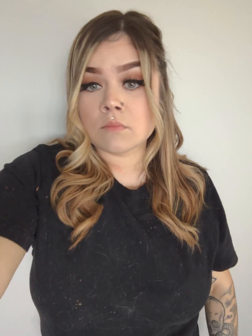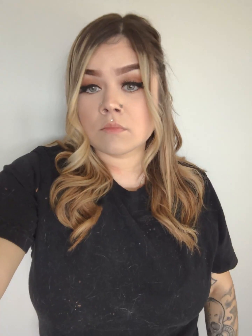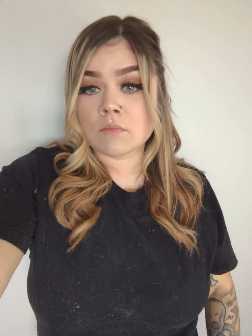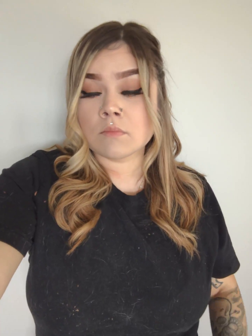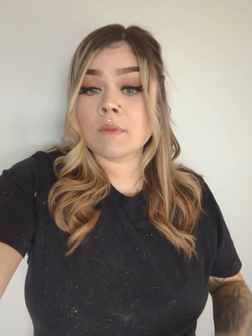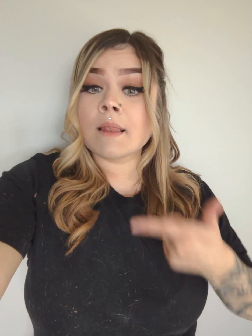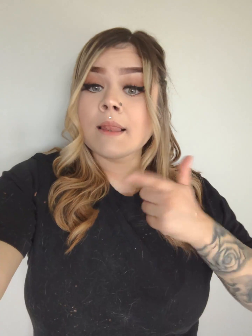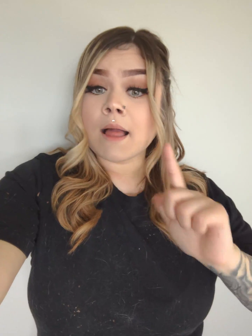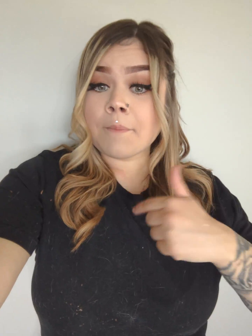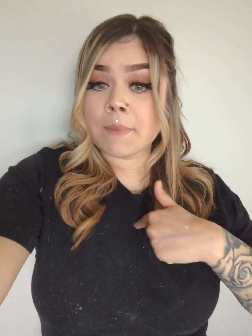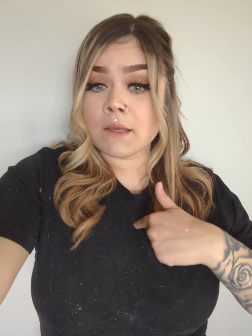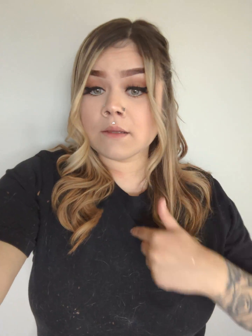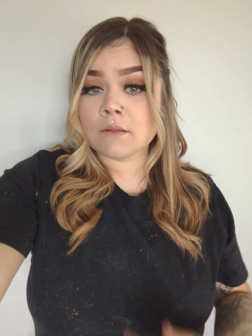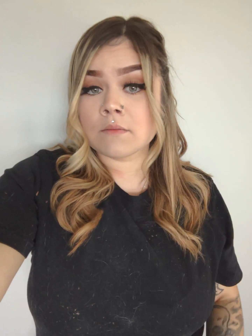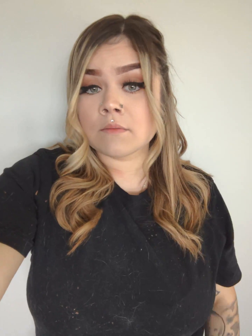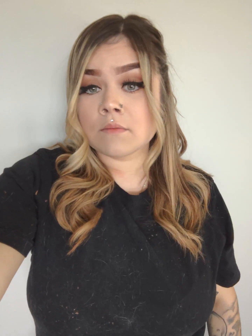let me